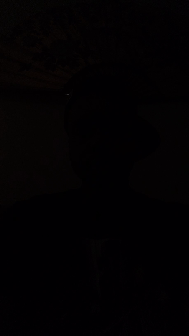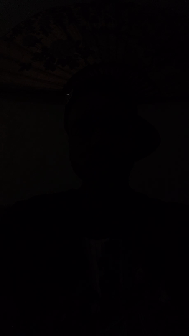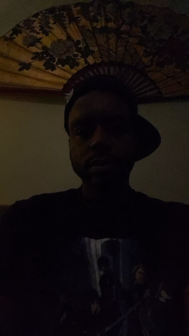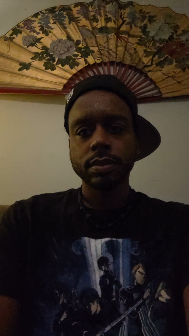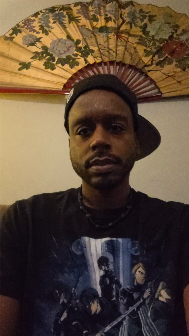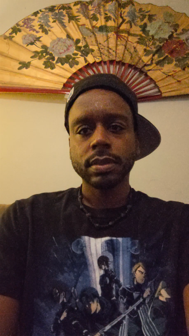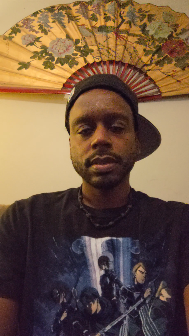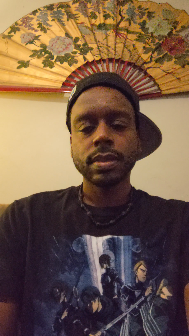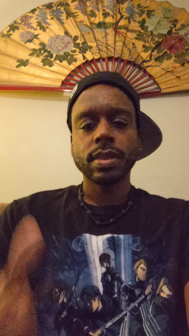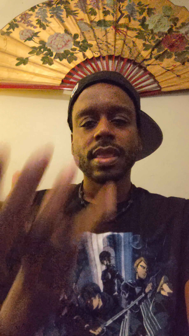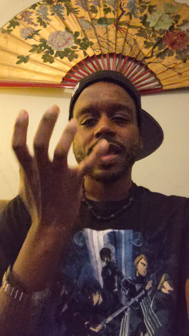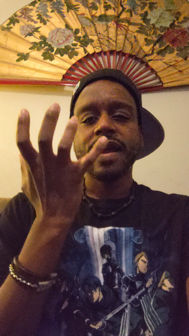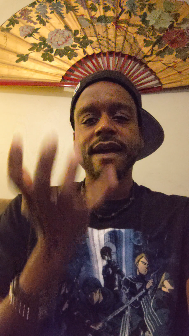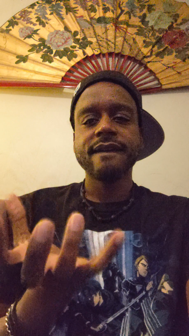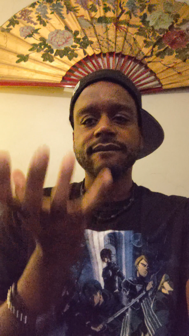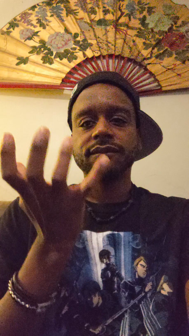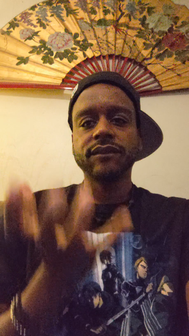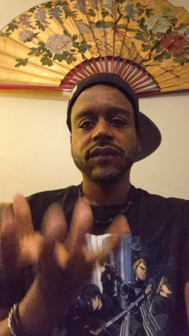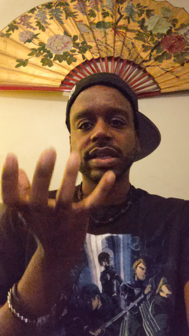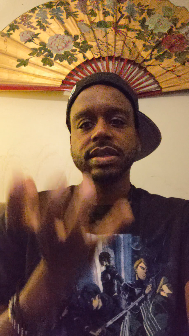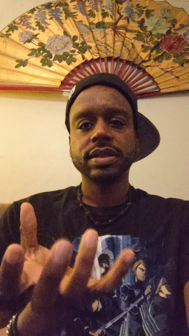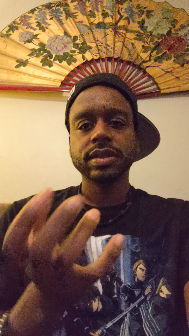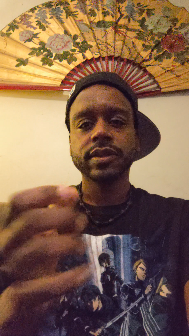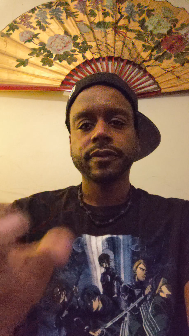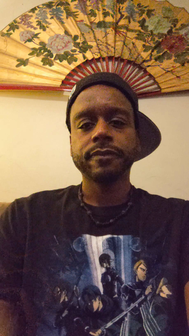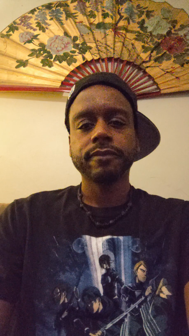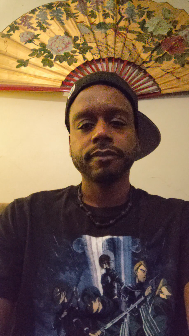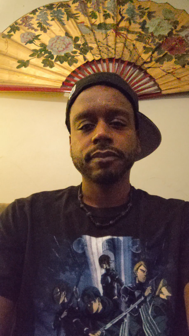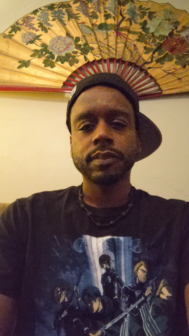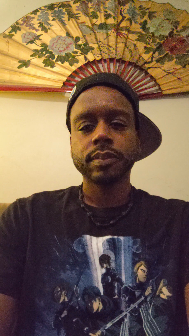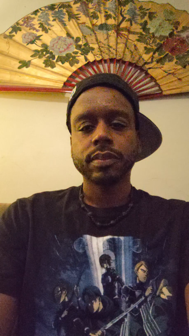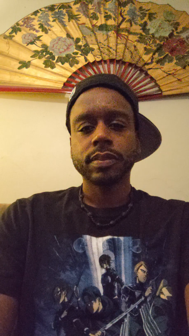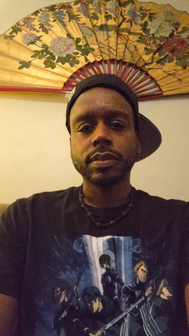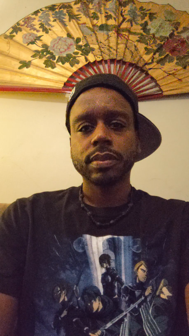heavy